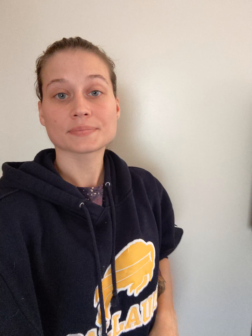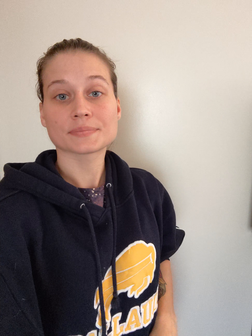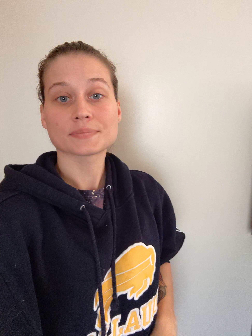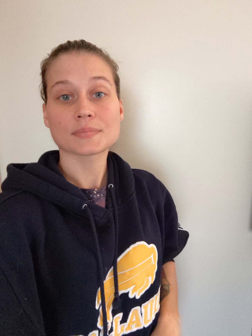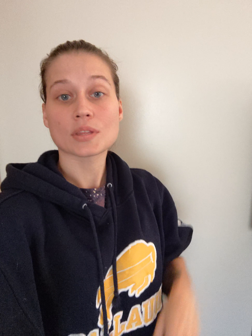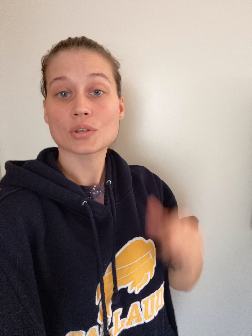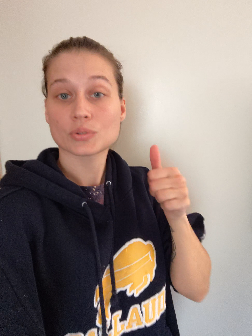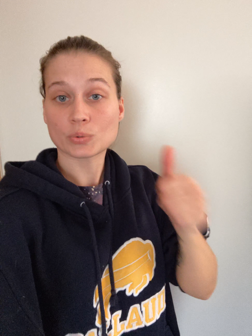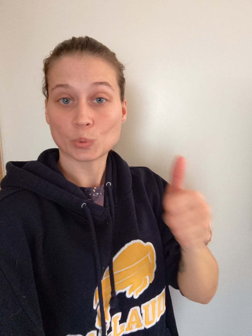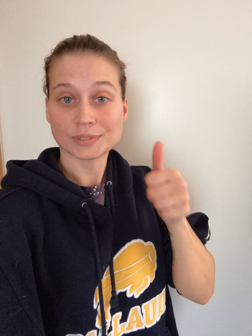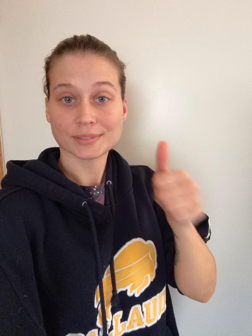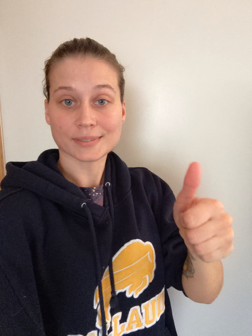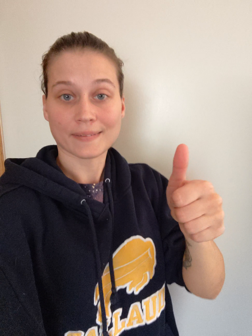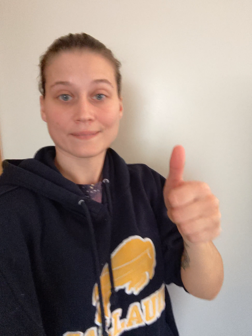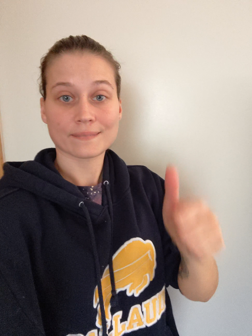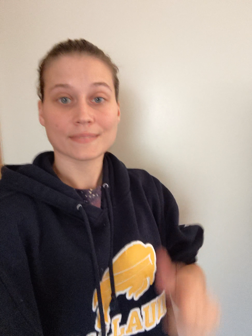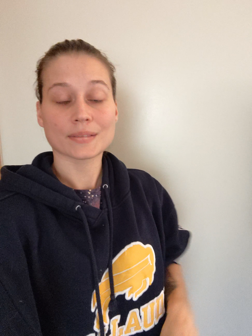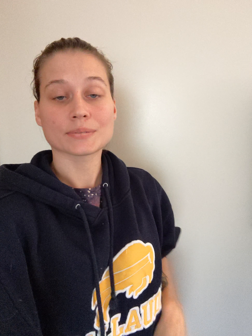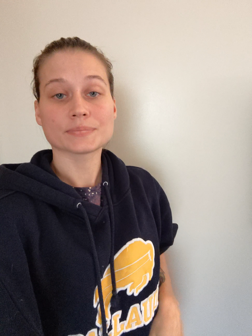yourself